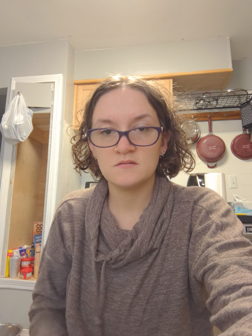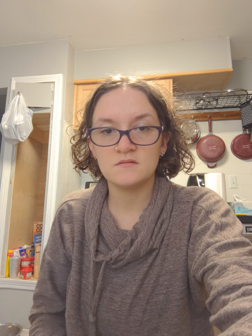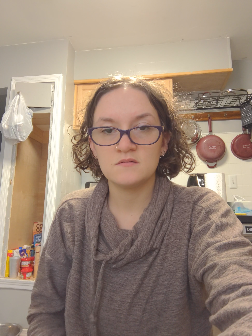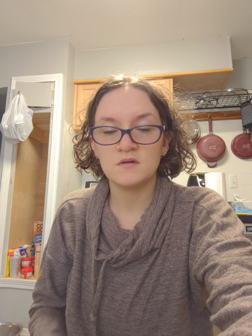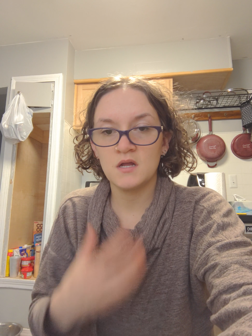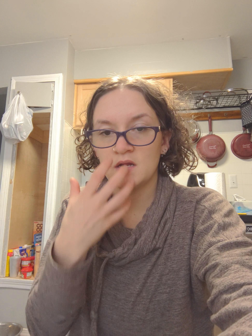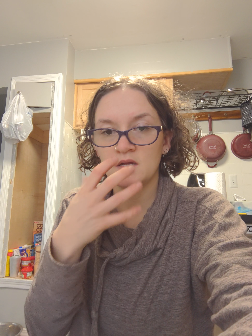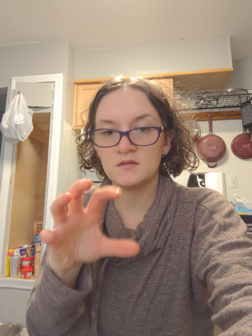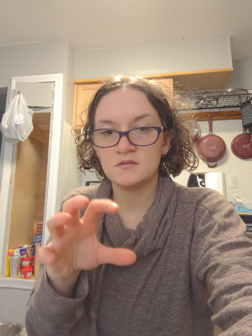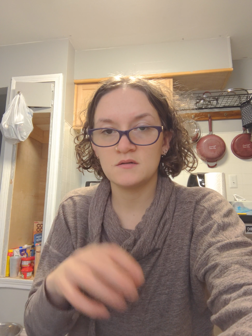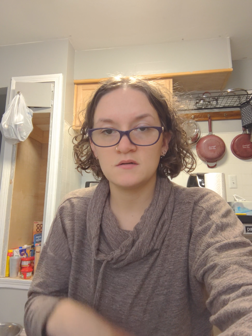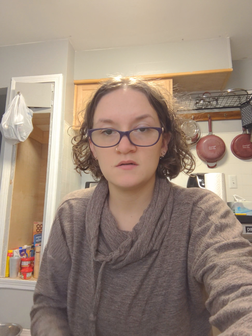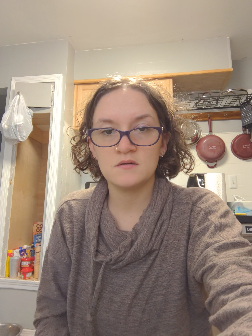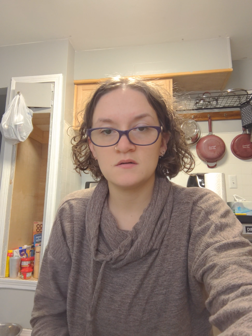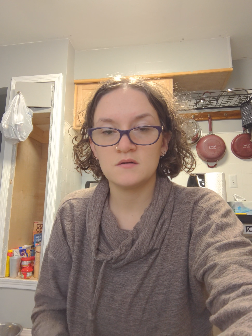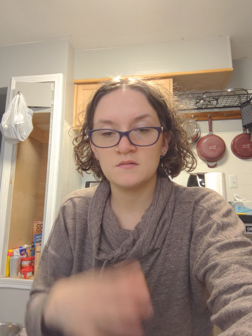hot